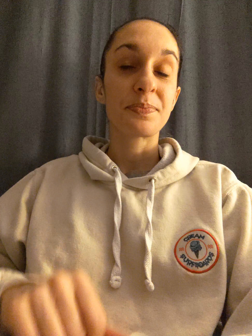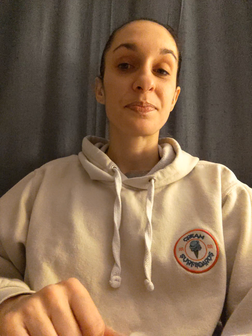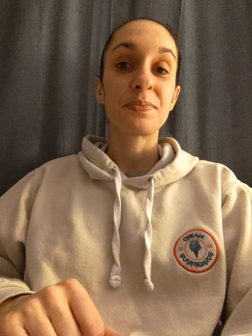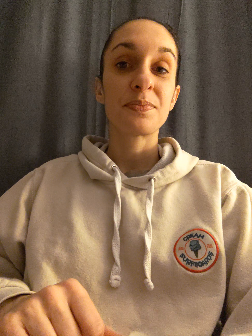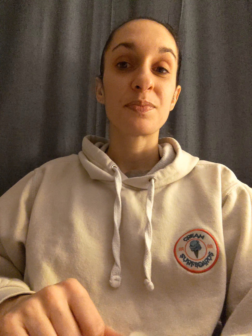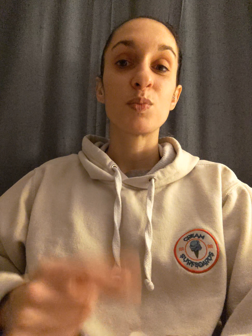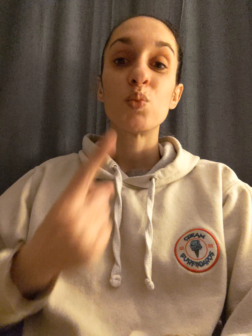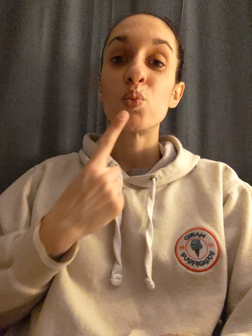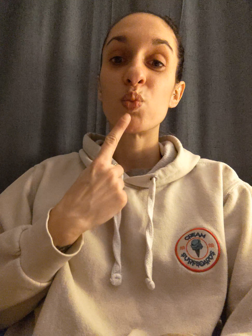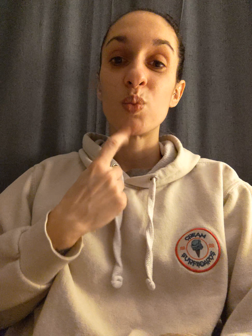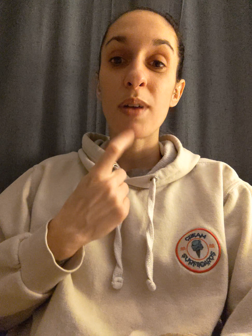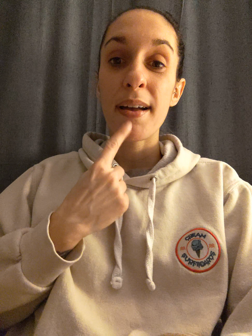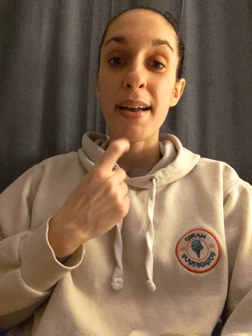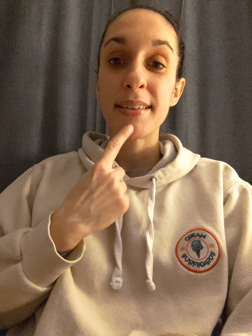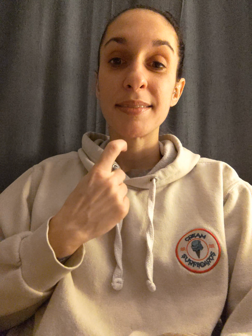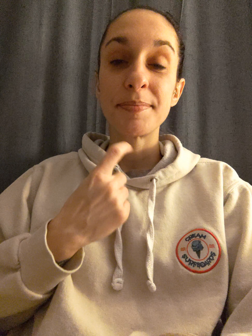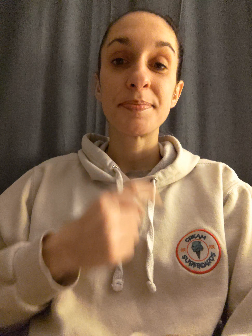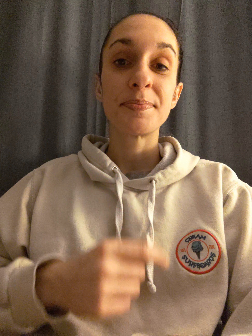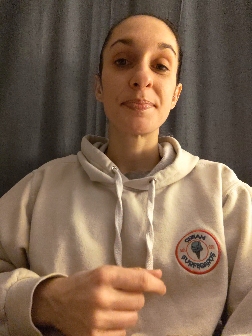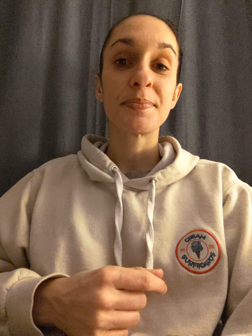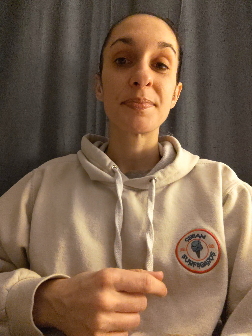red